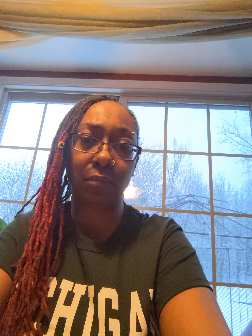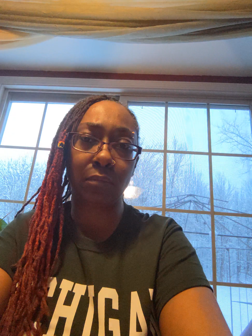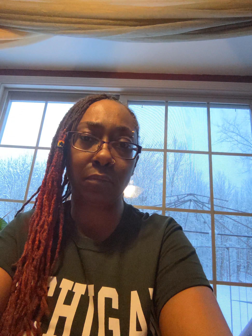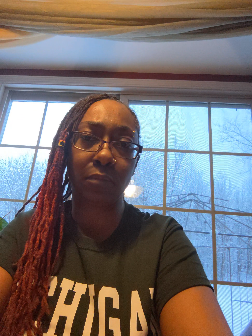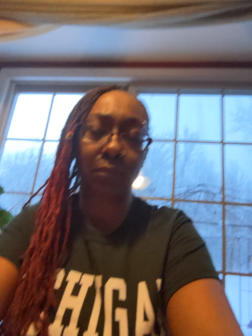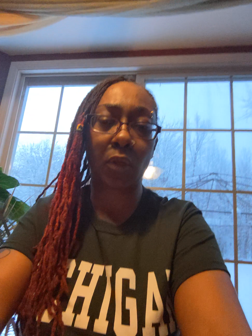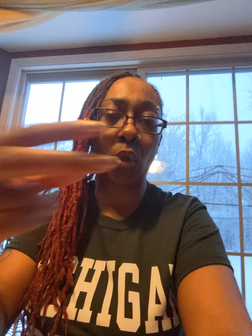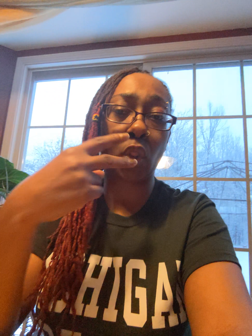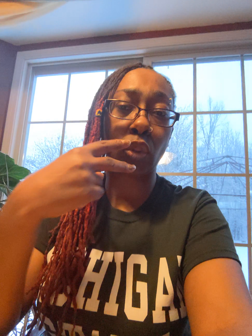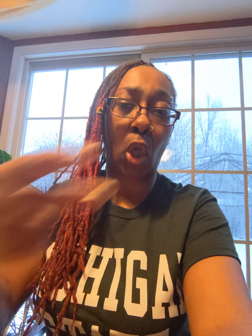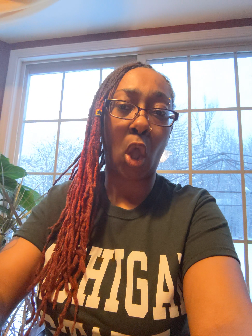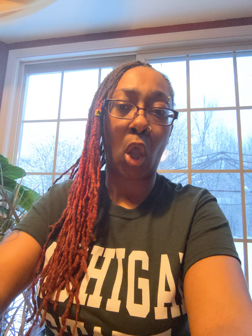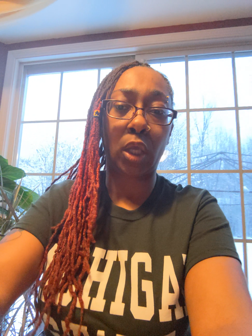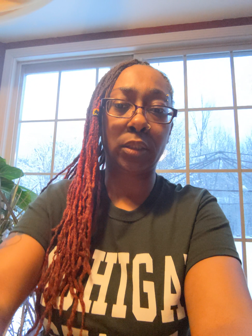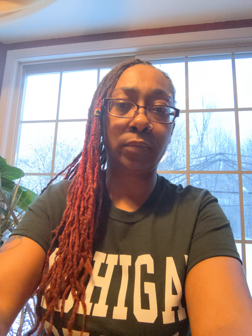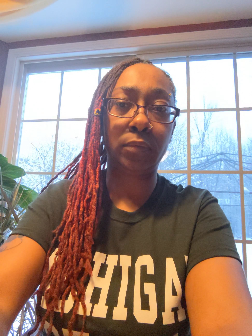look